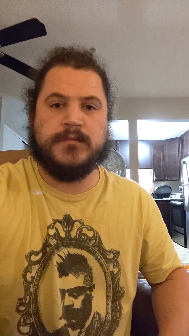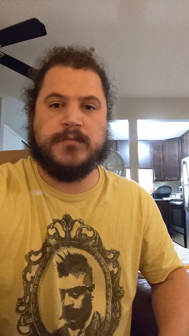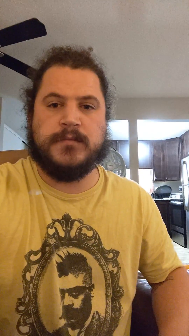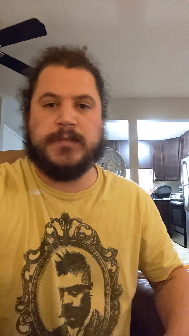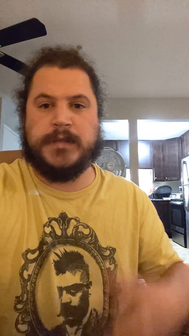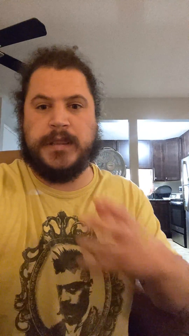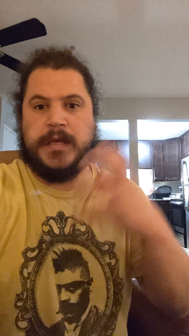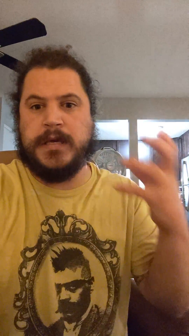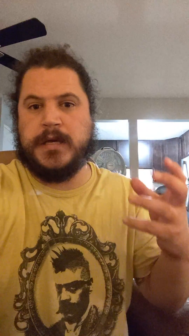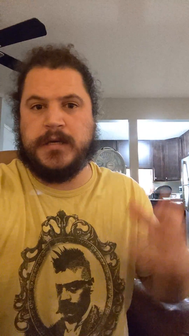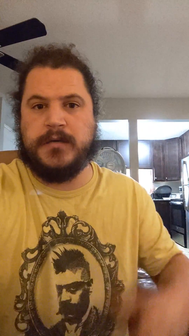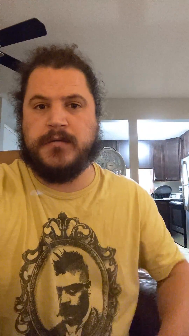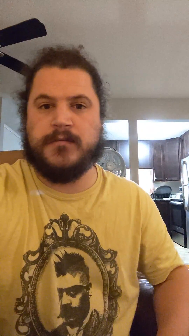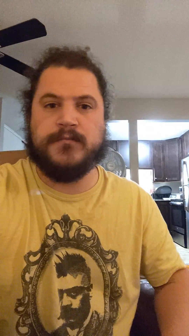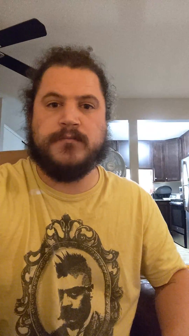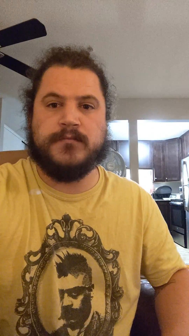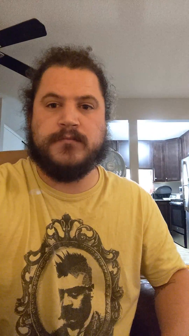a lot